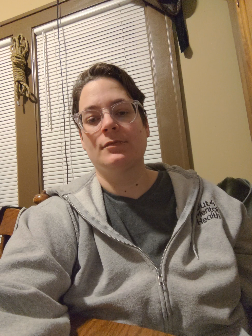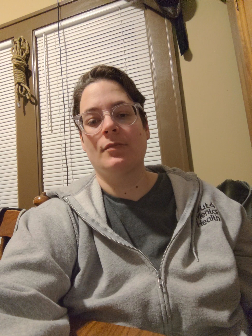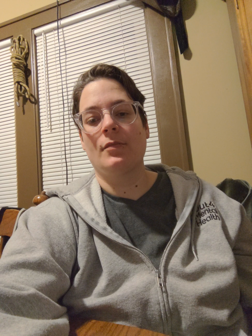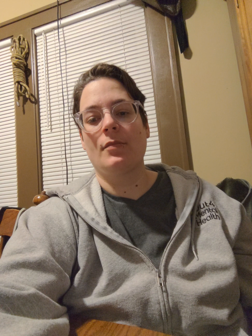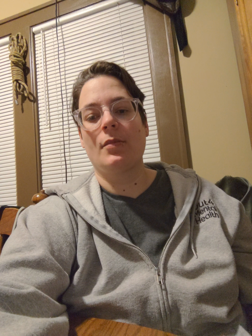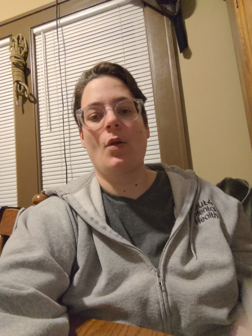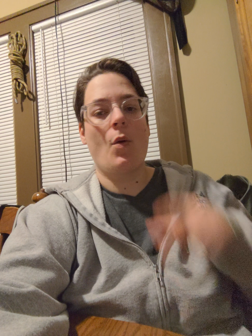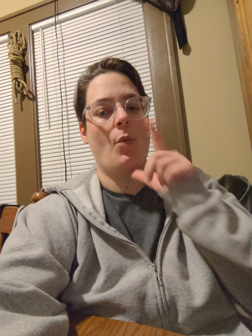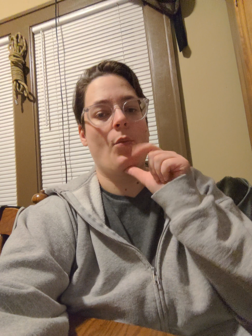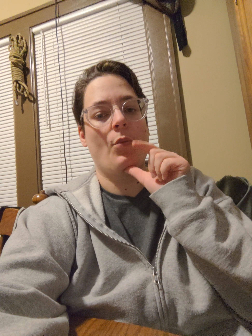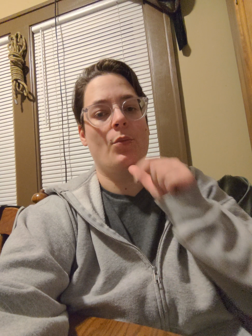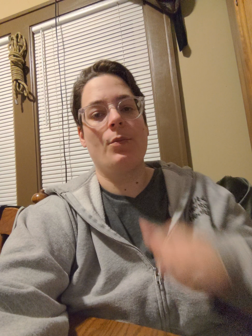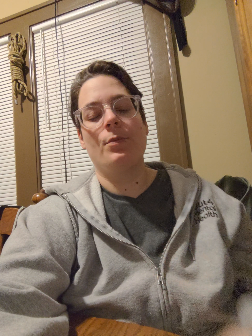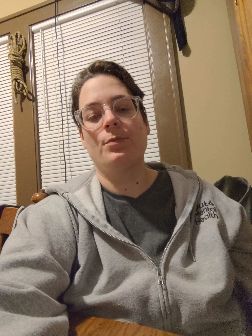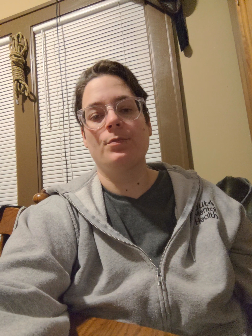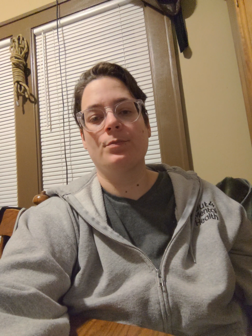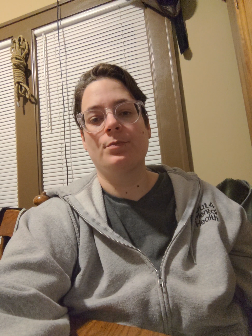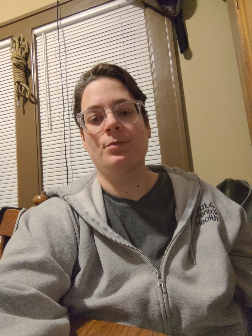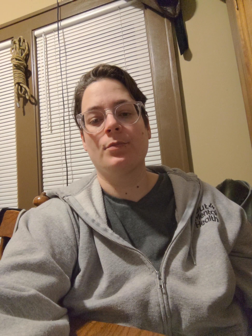who